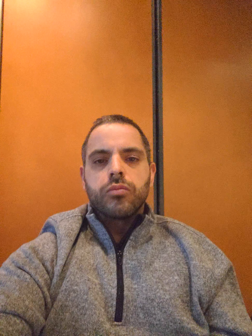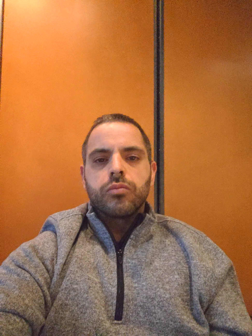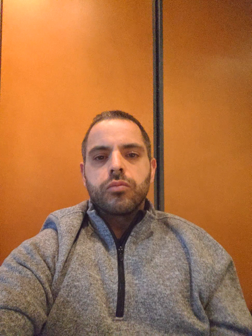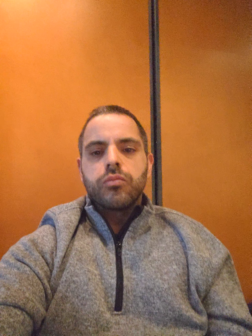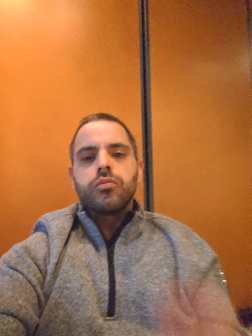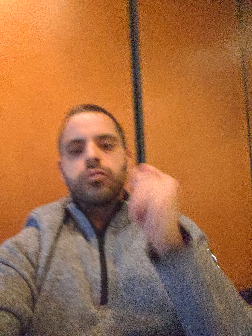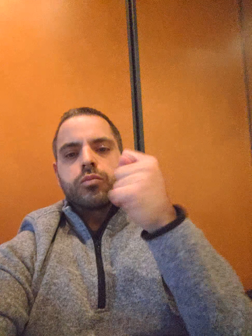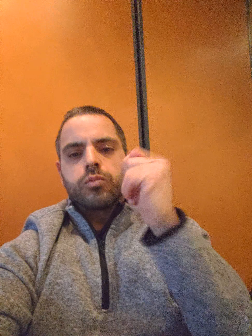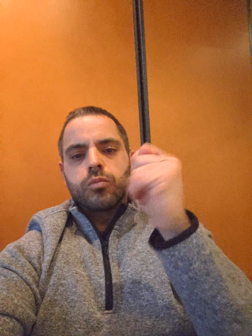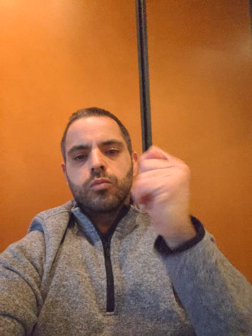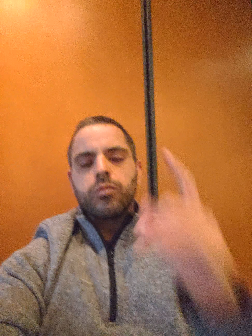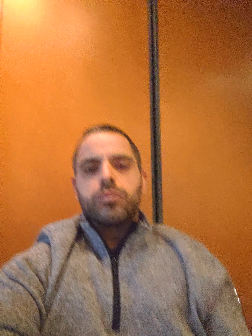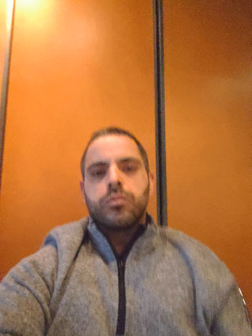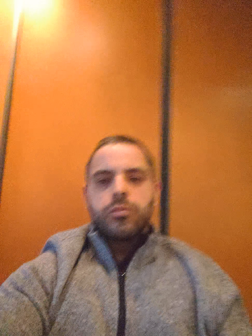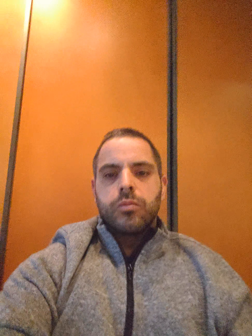toy